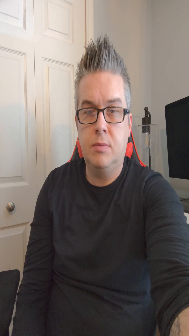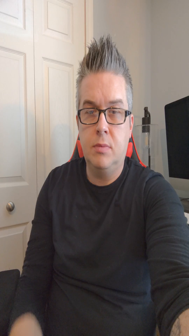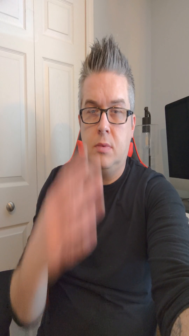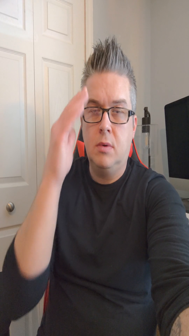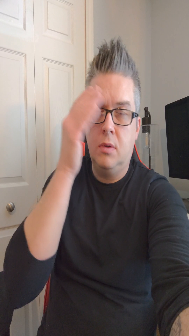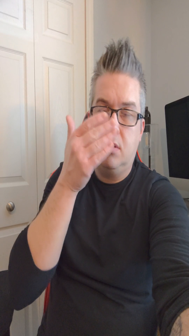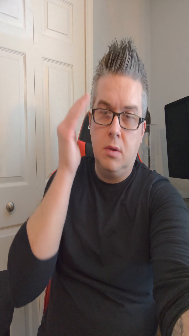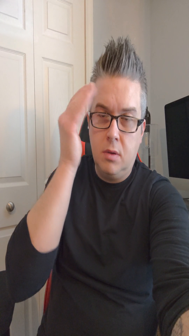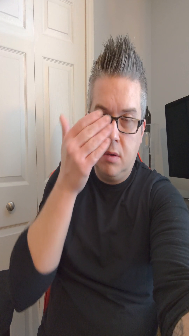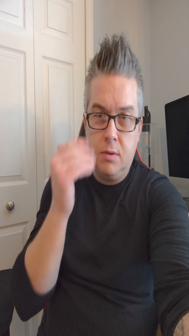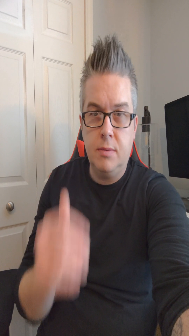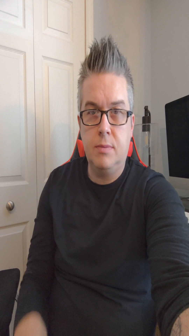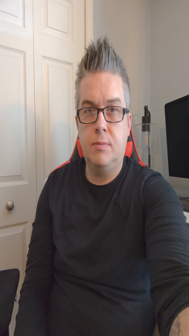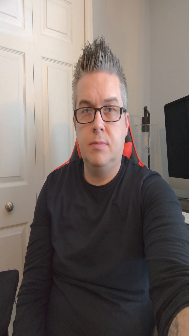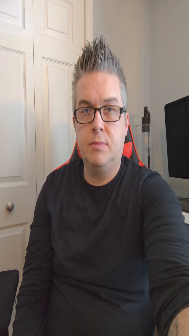sleepy